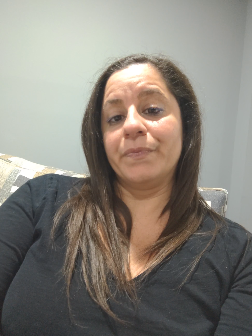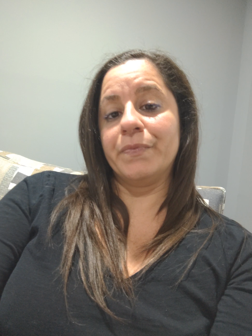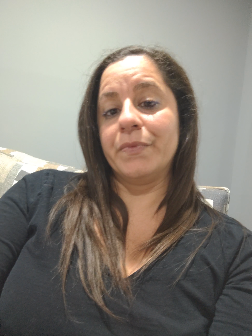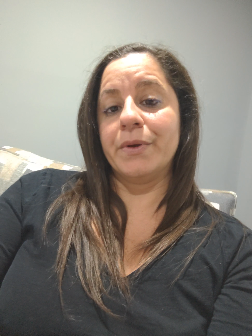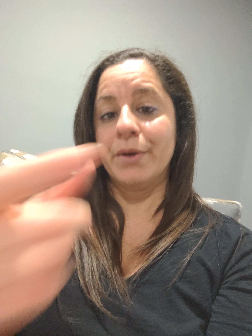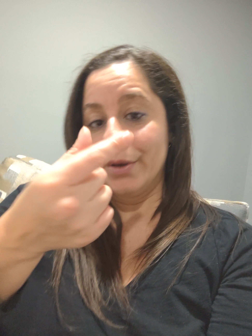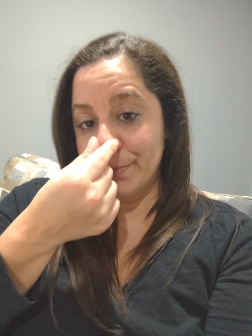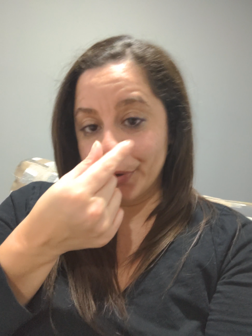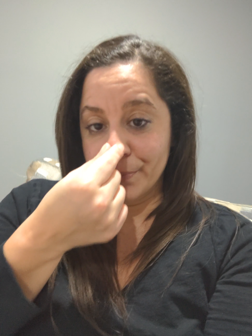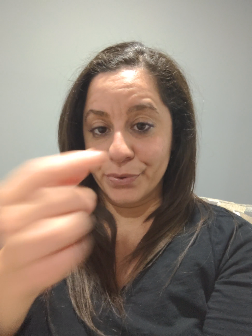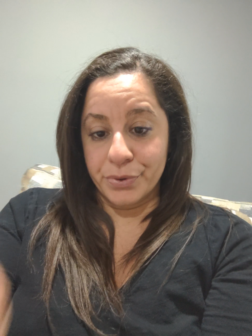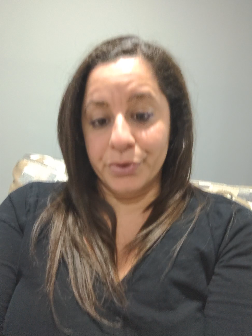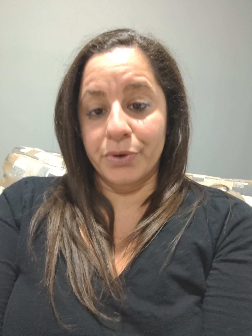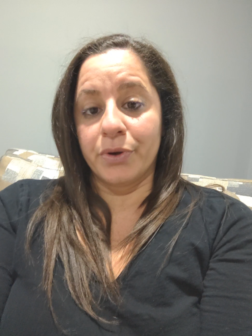potty